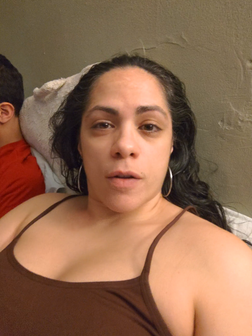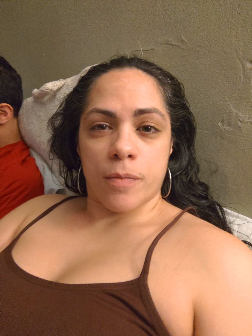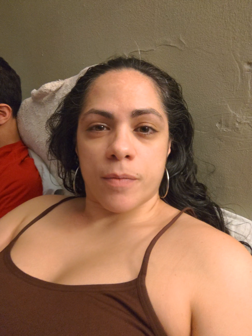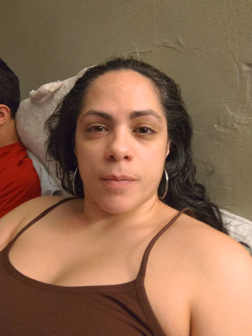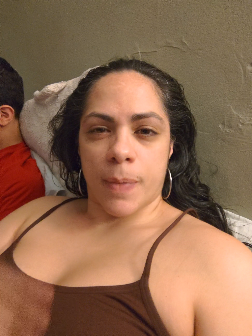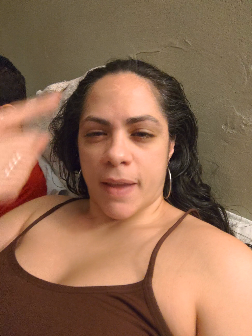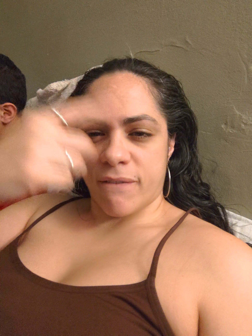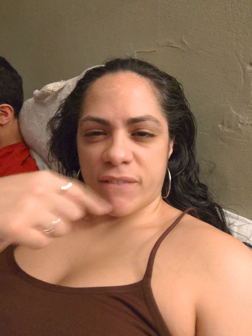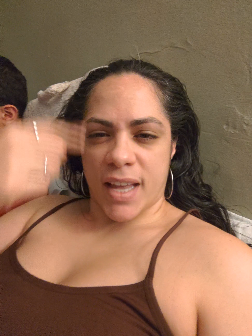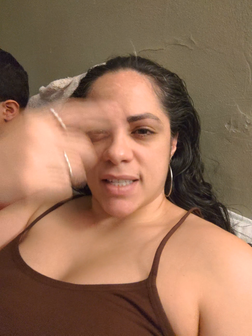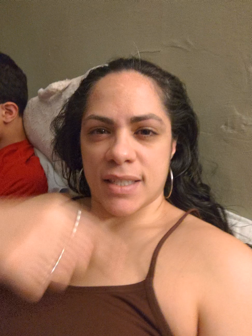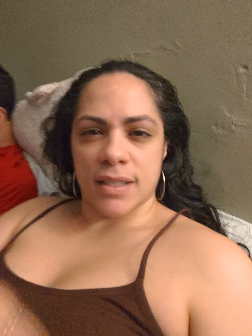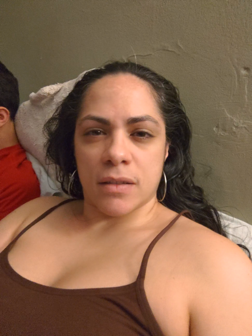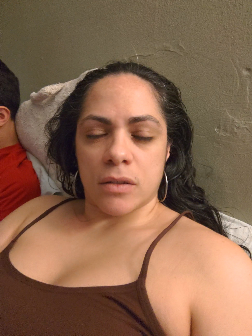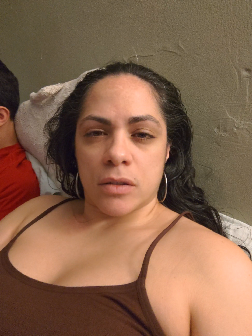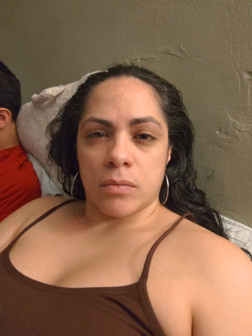face